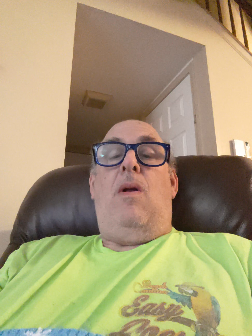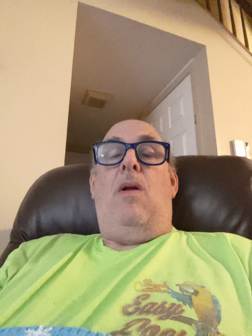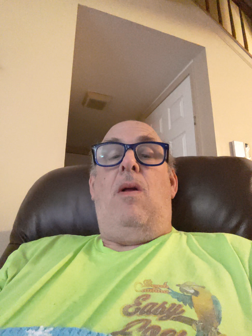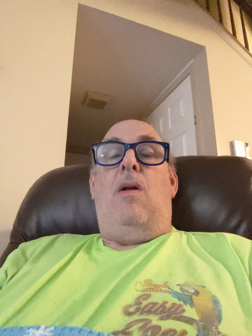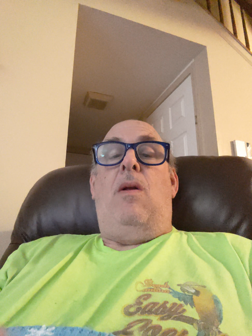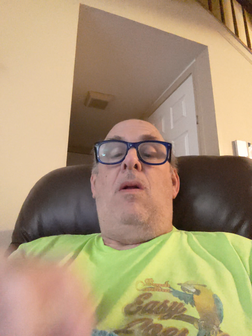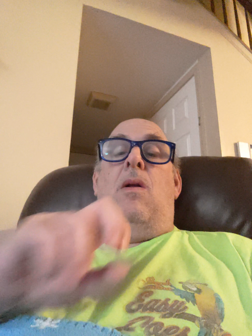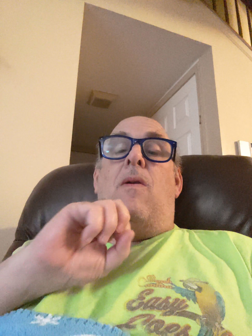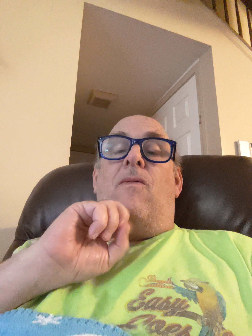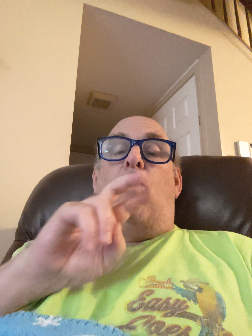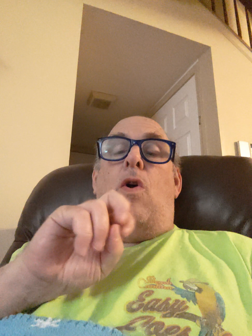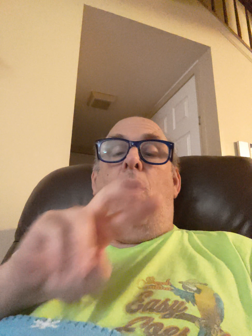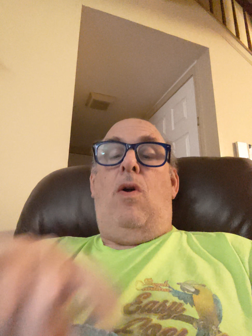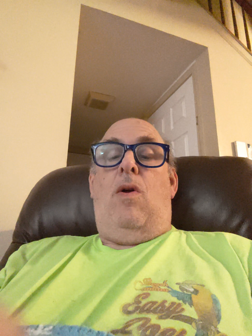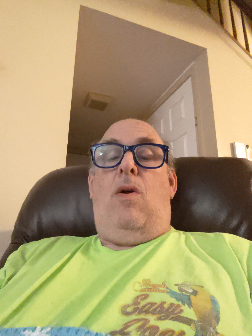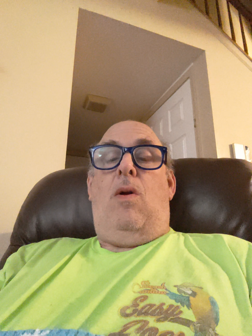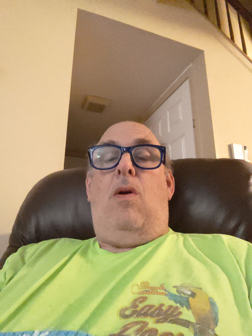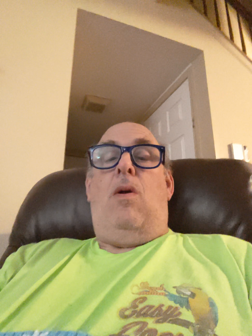frog